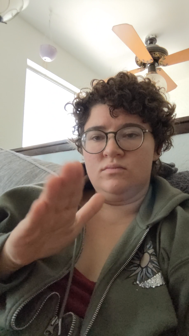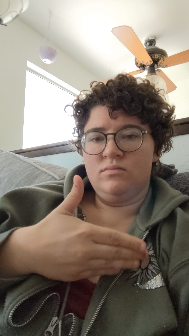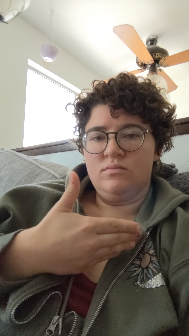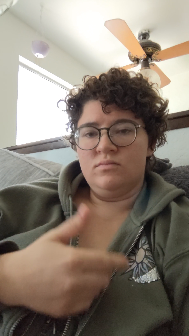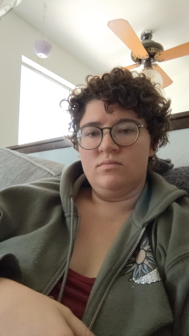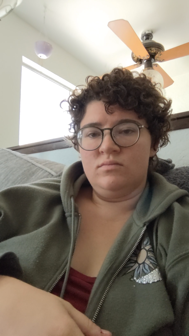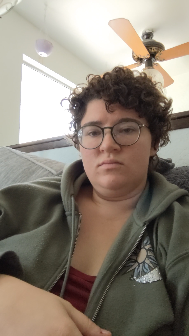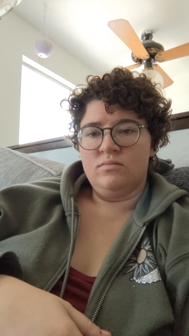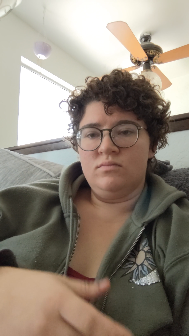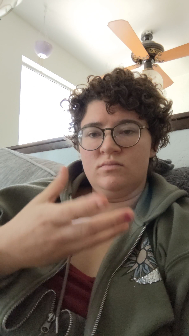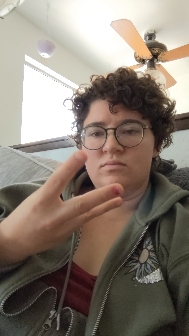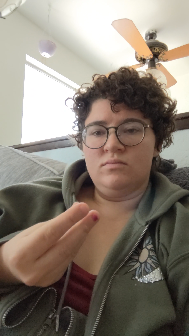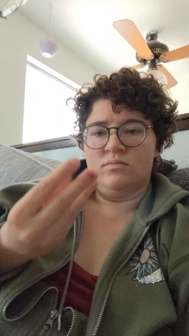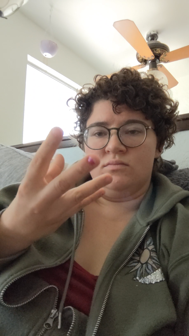gentle